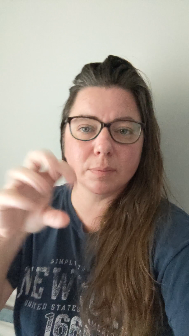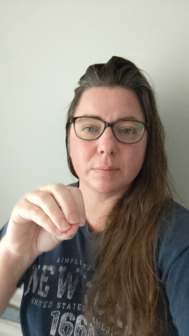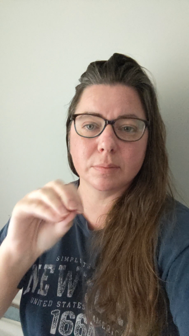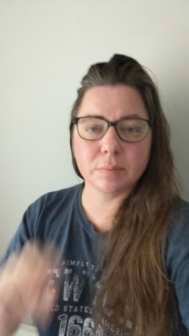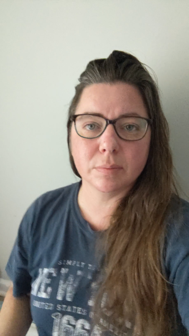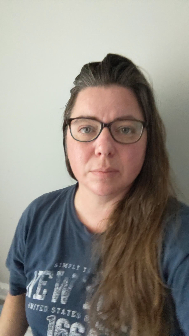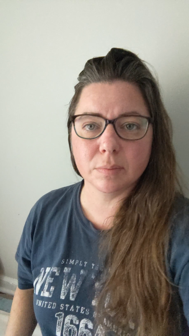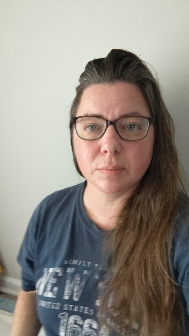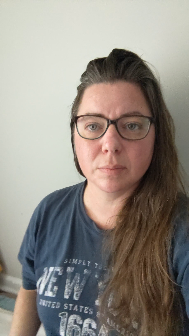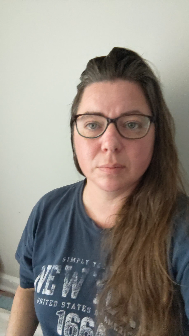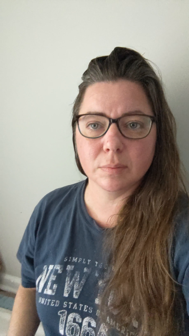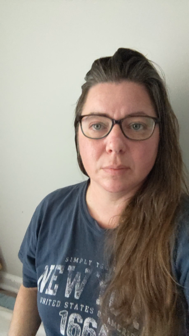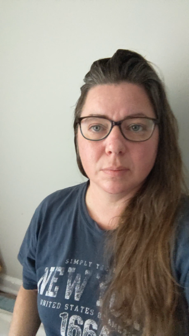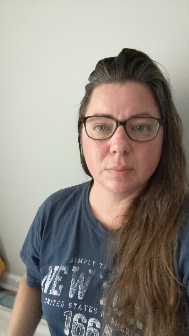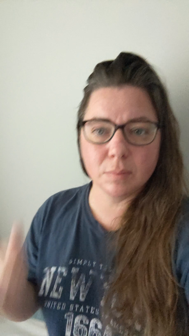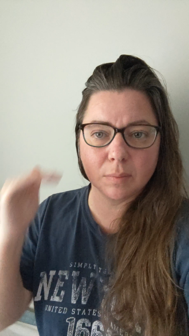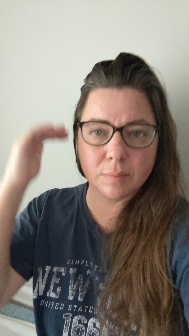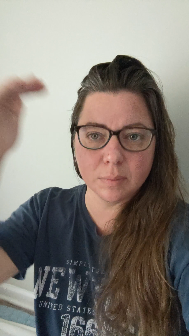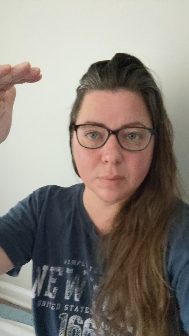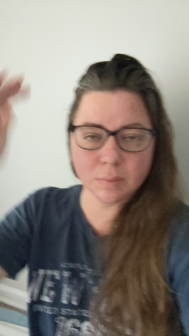big